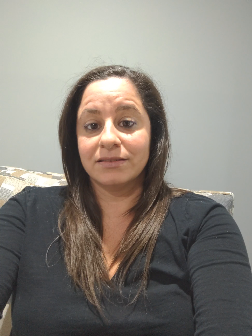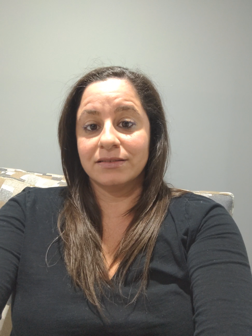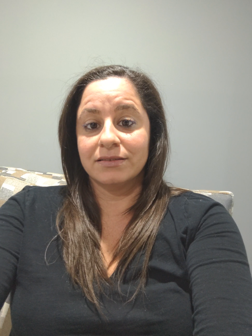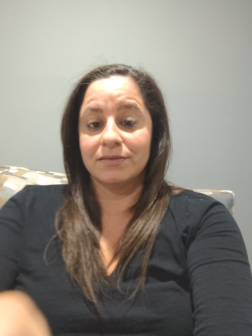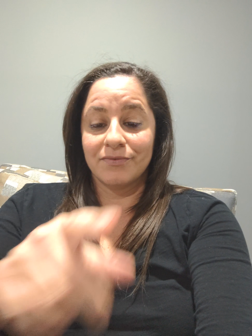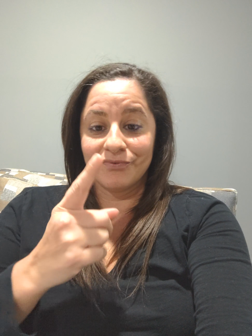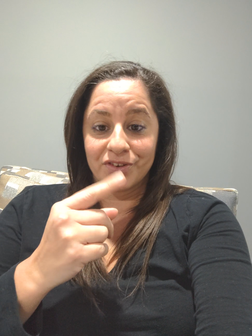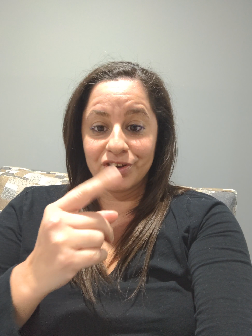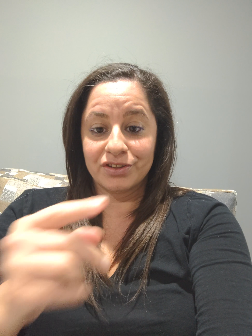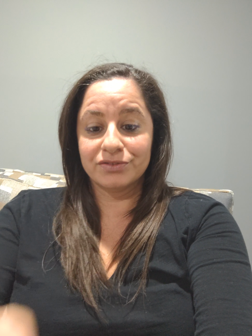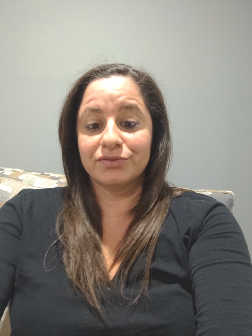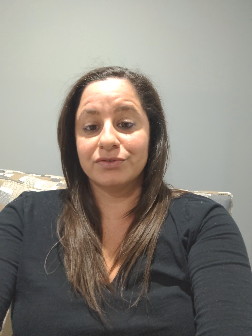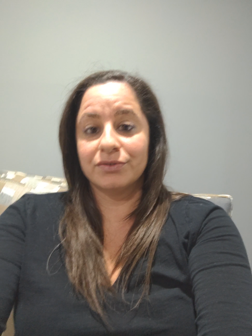finger